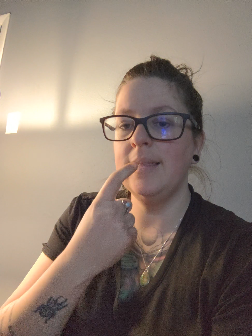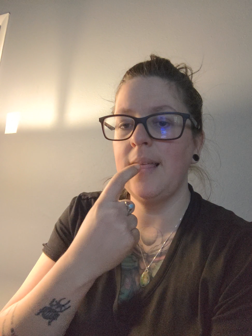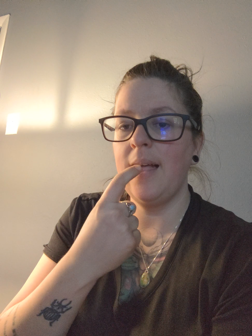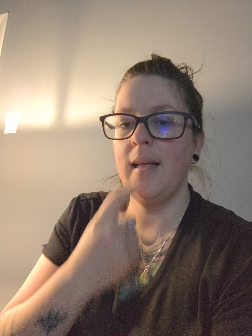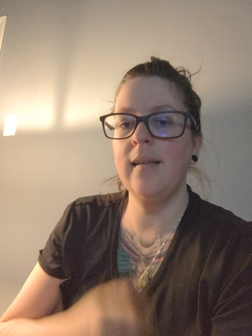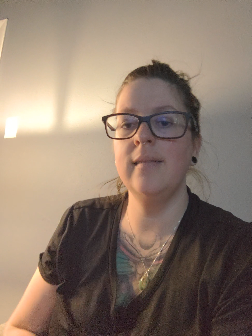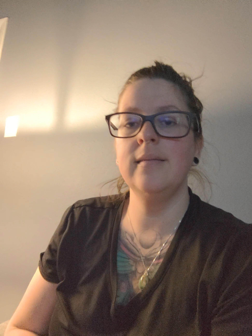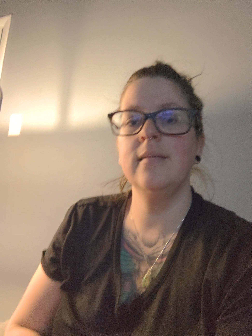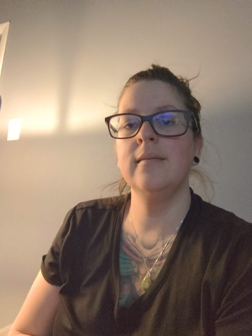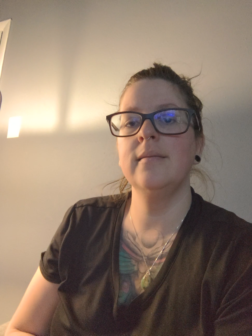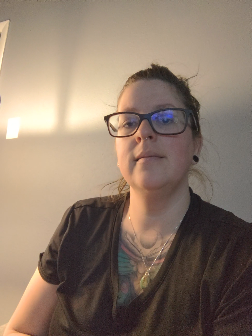tongue